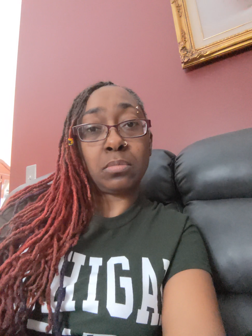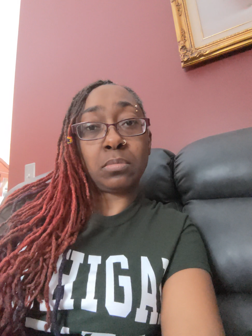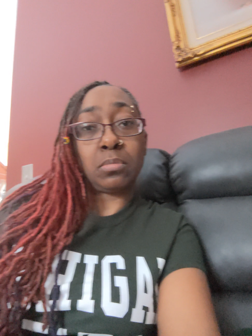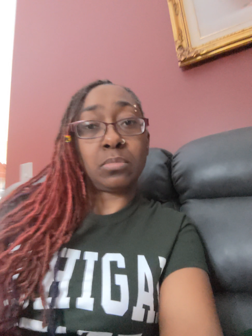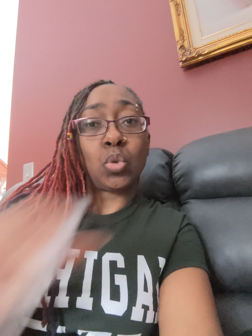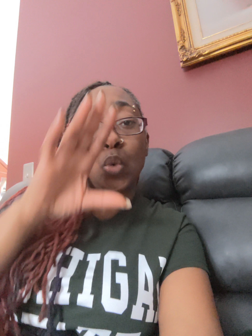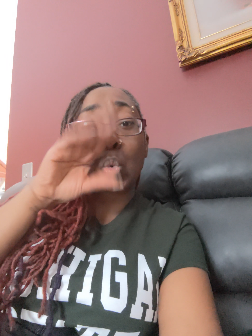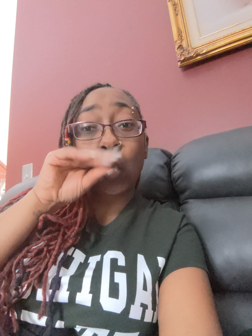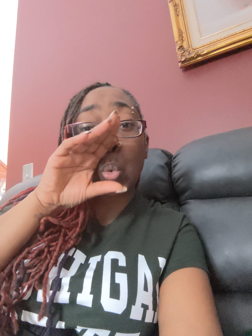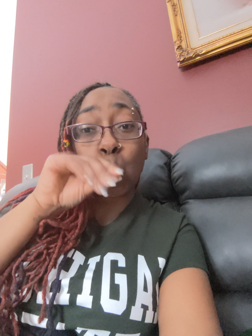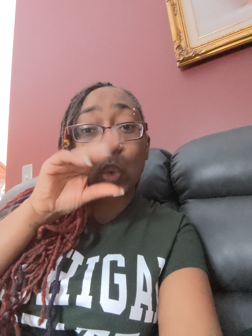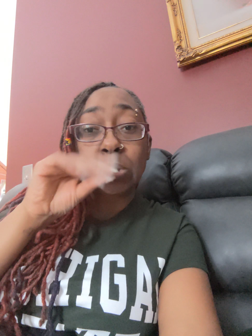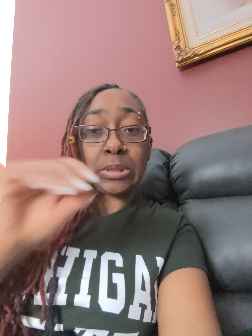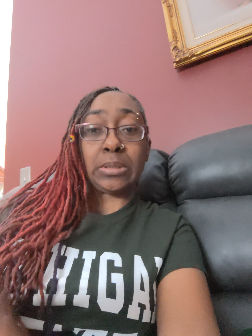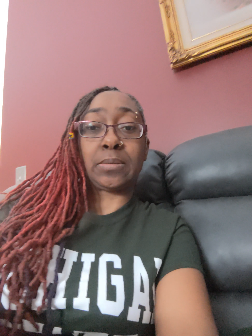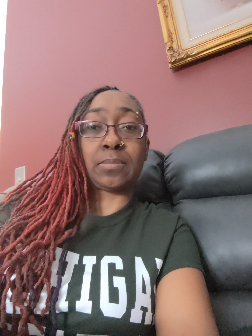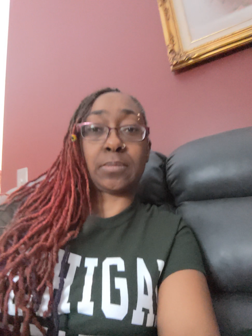goose